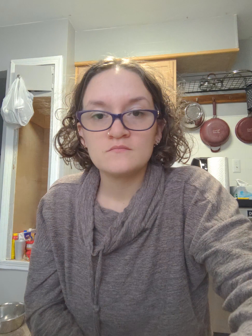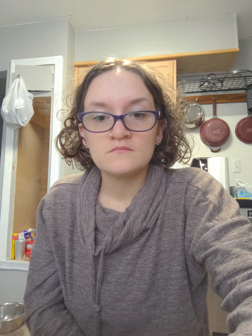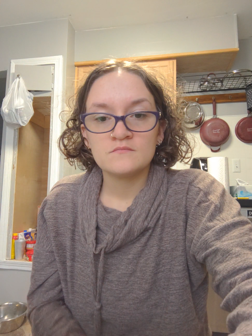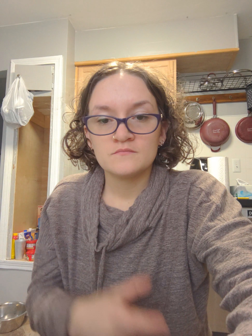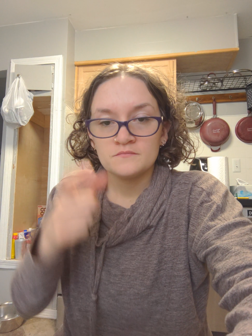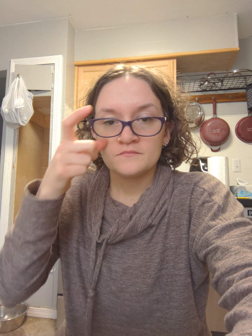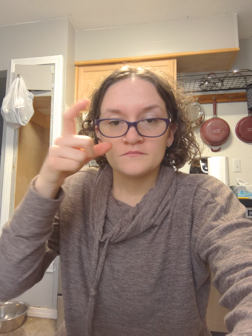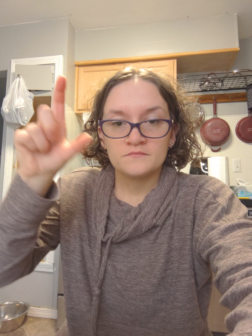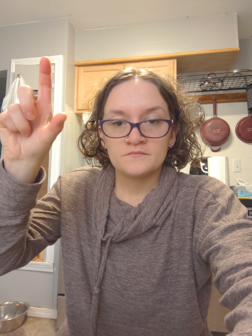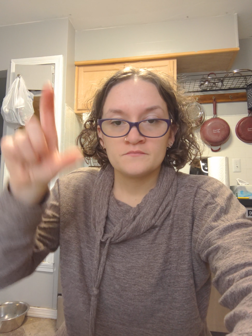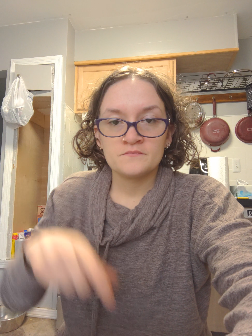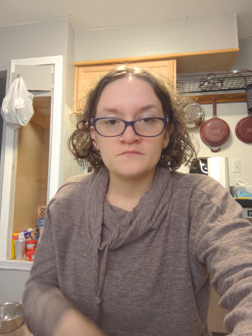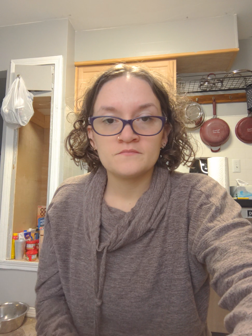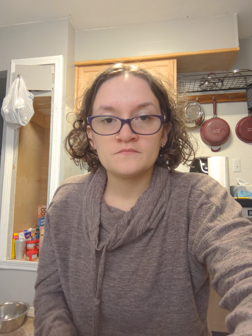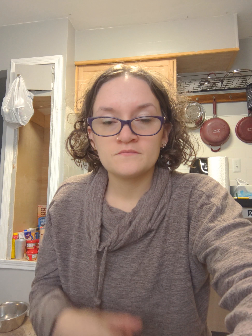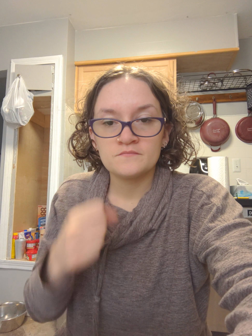moon